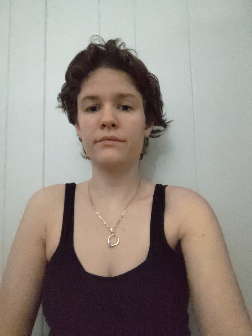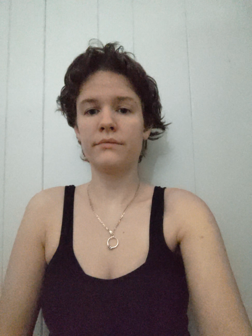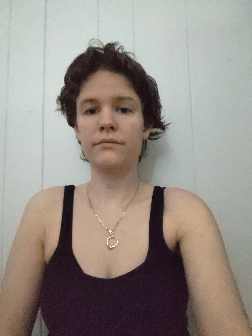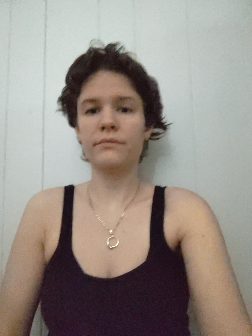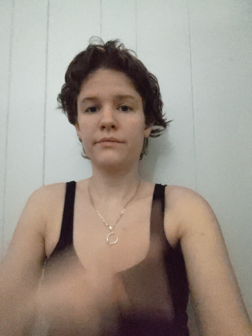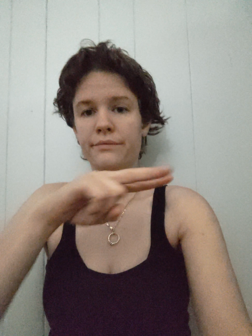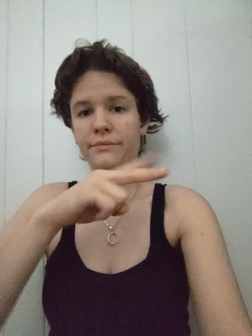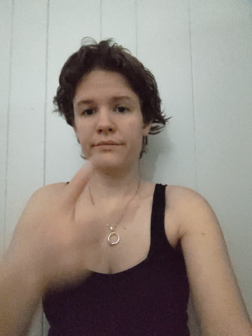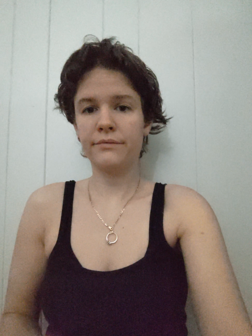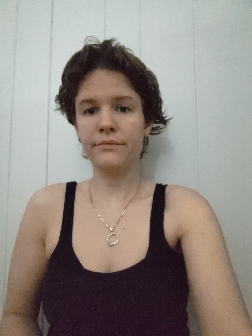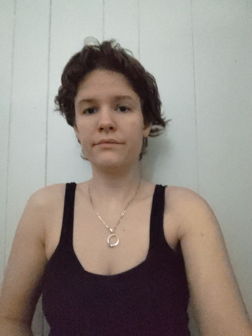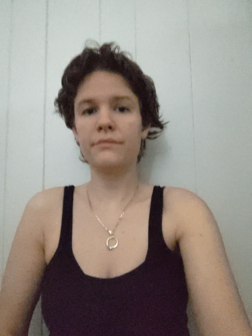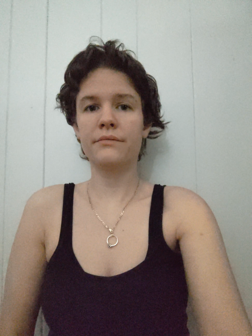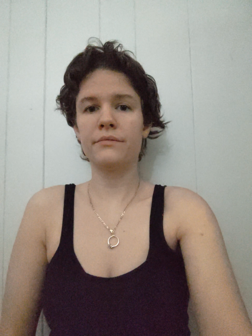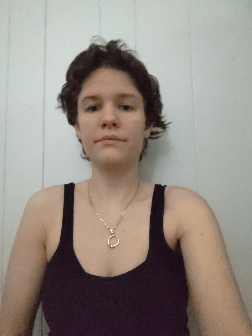fall